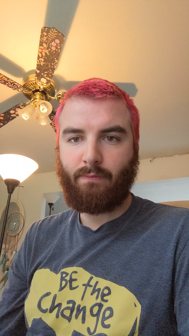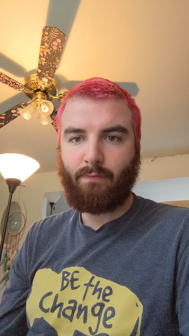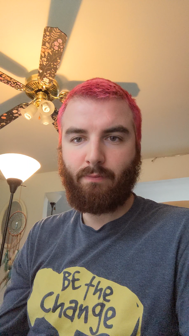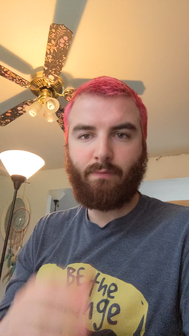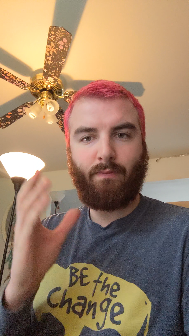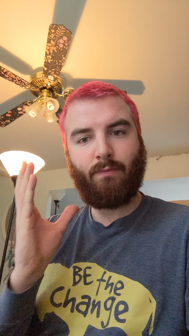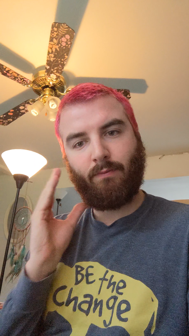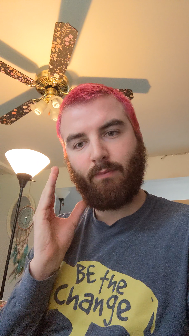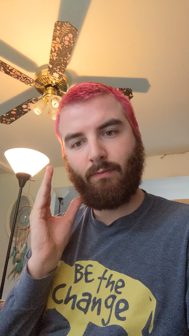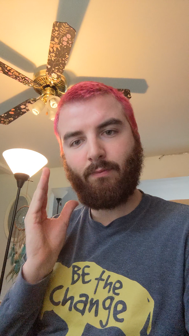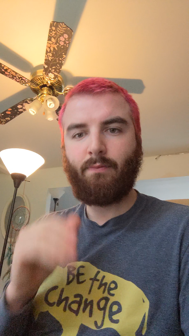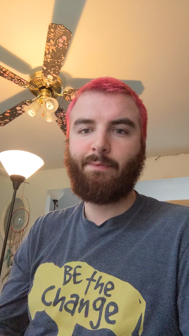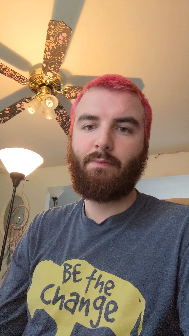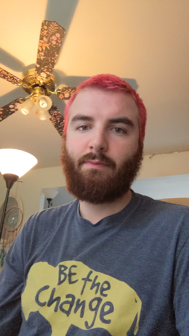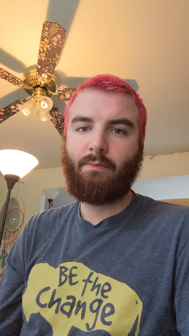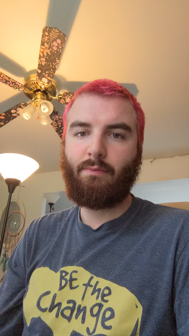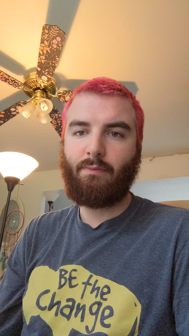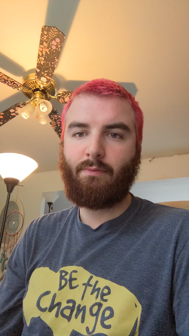pillow